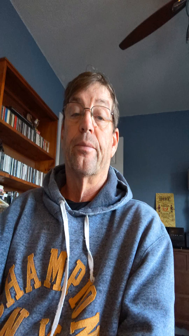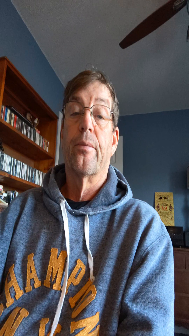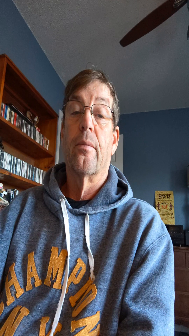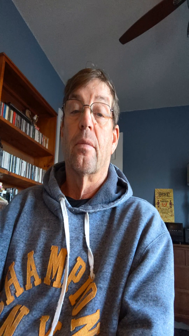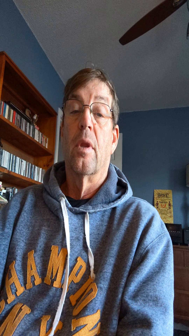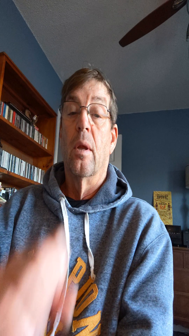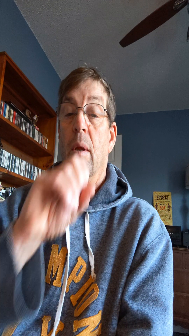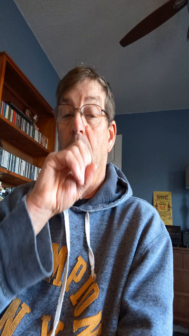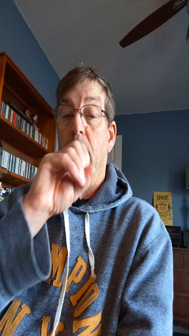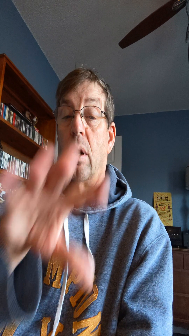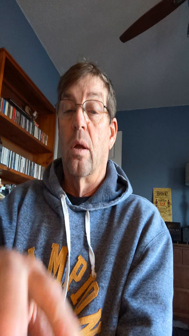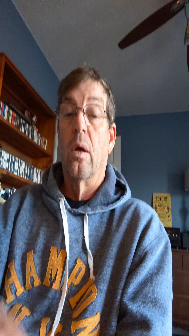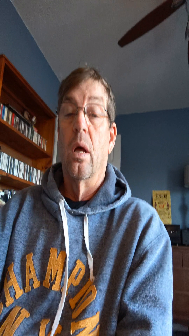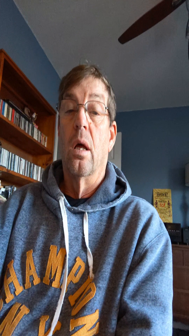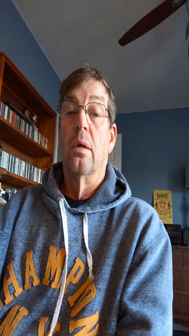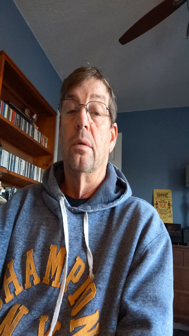blow